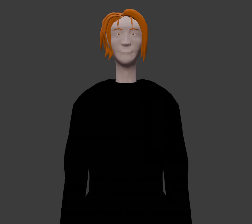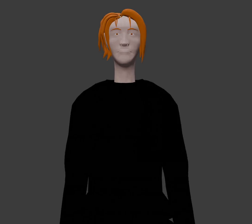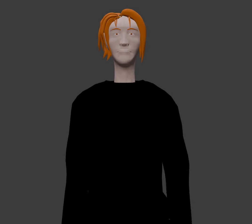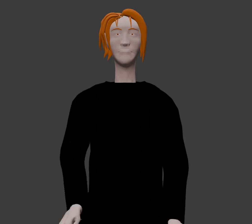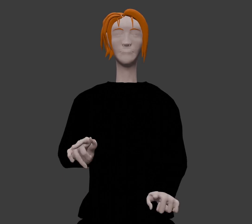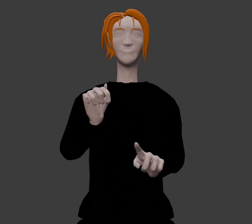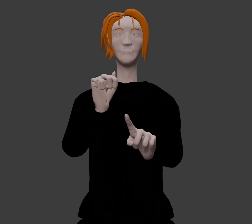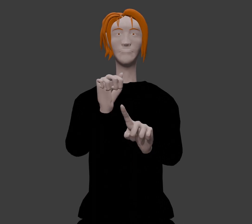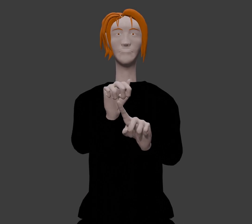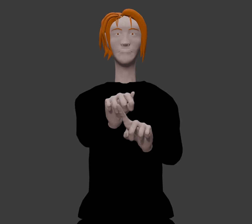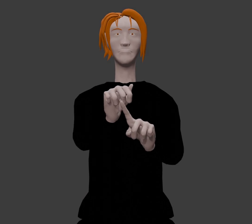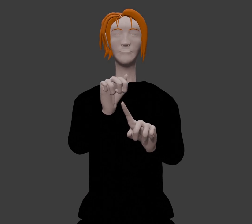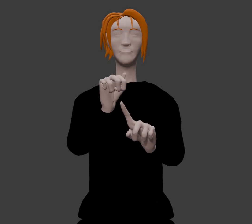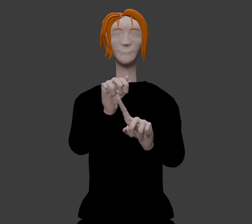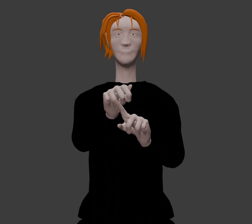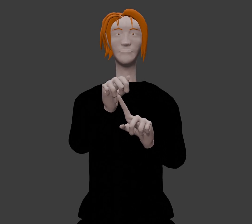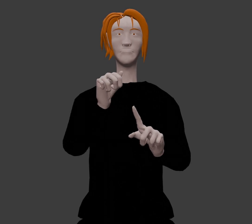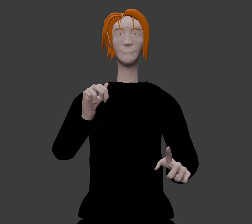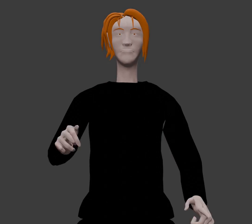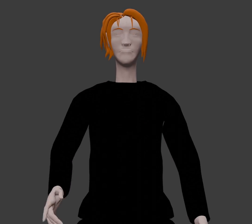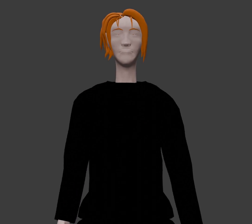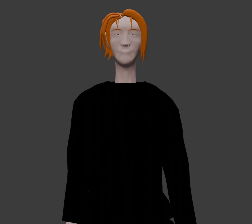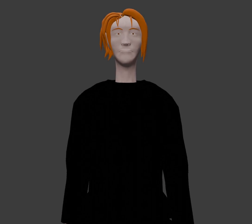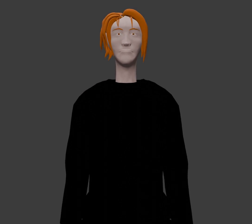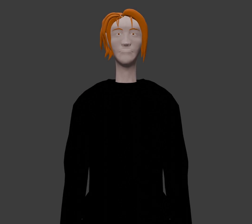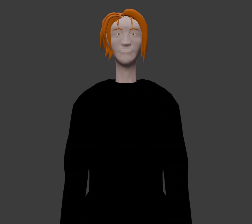Bamboozle